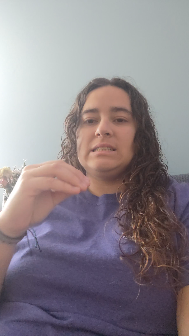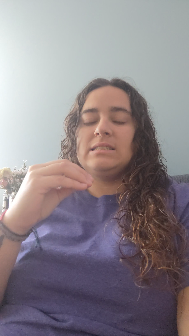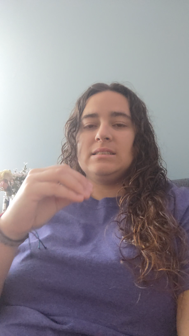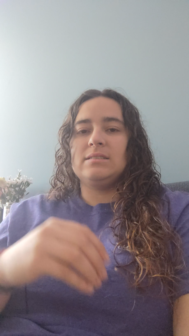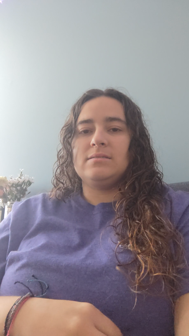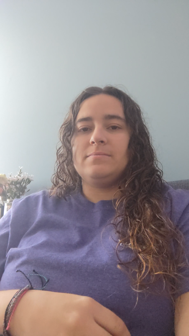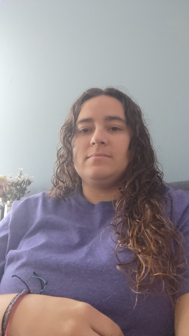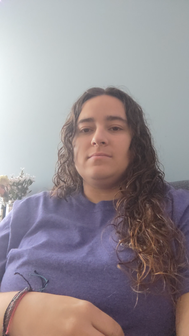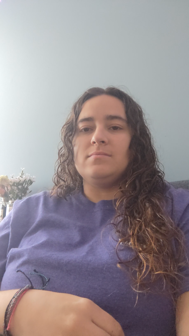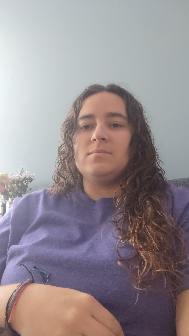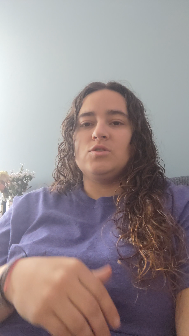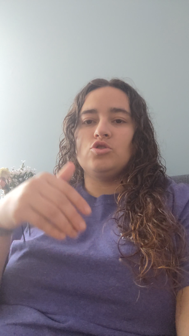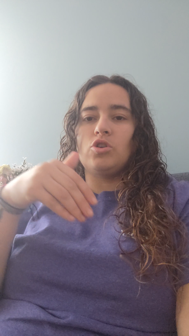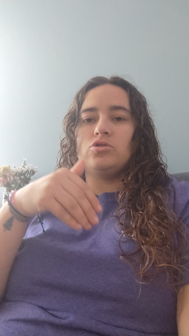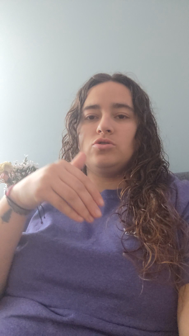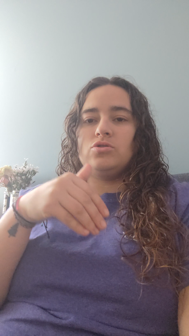doctor